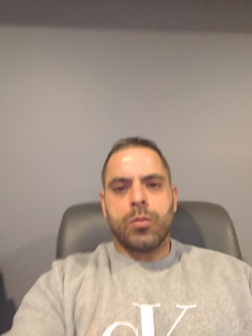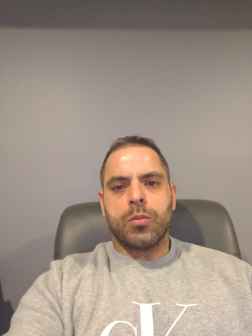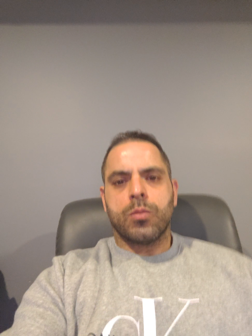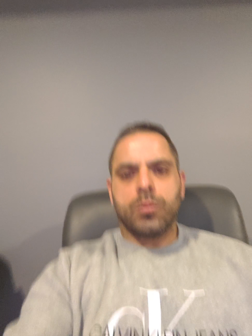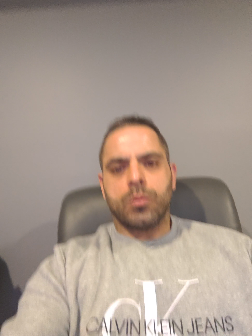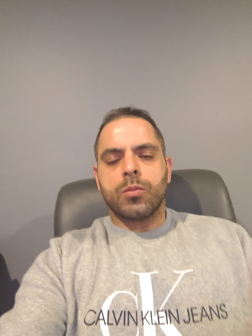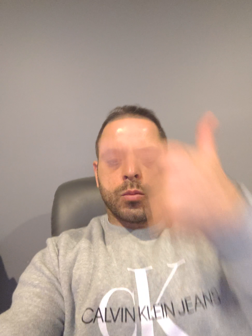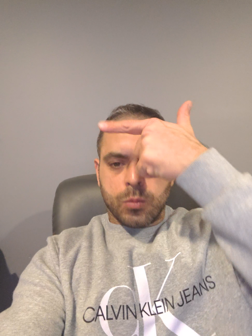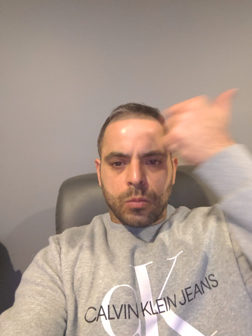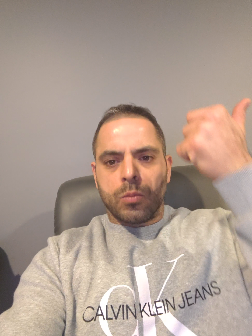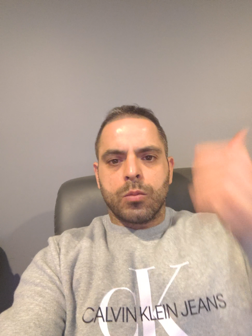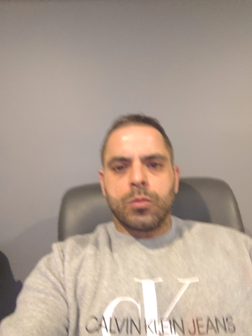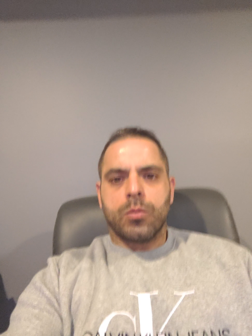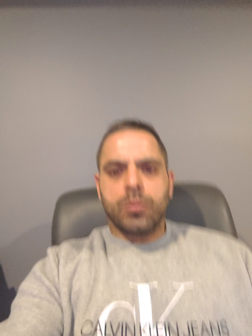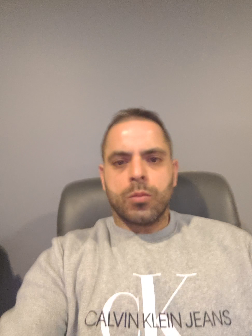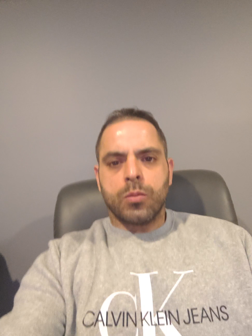because